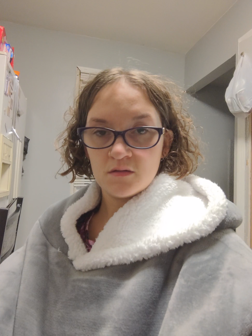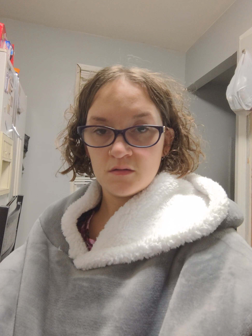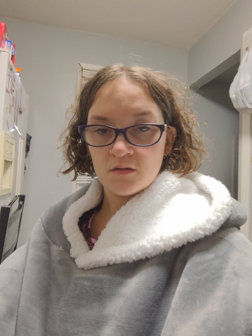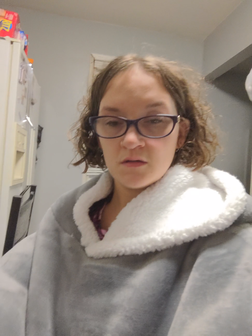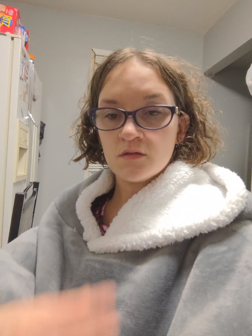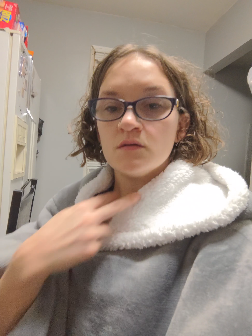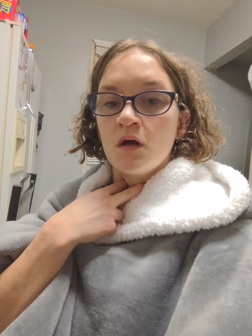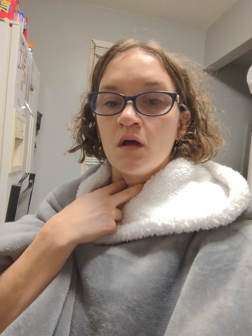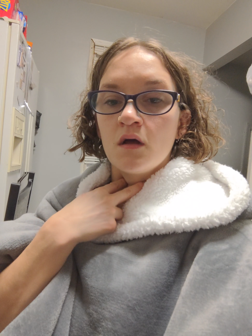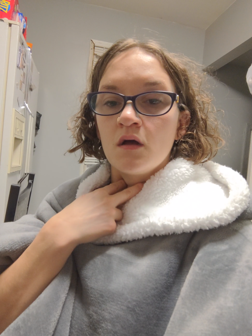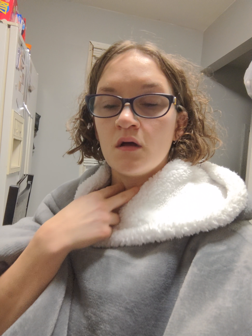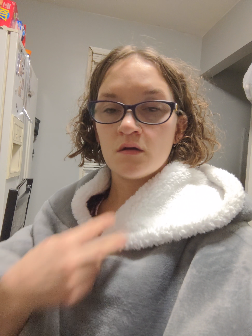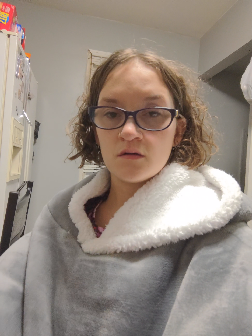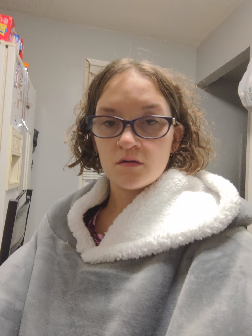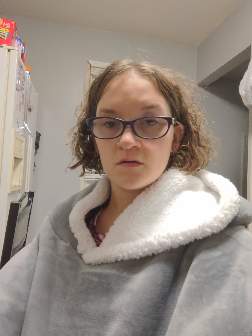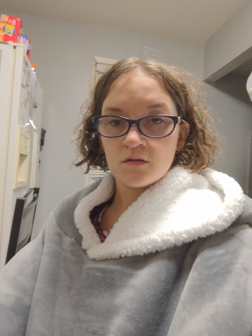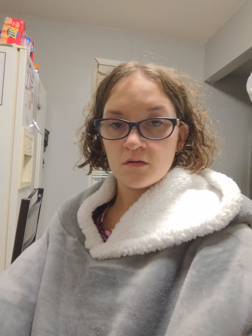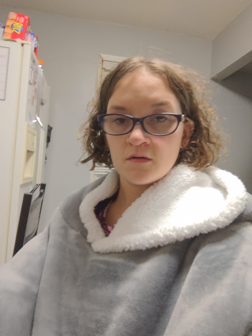stuck